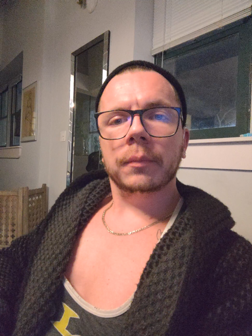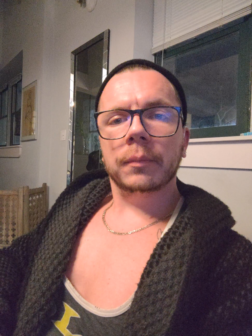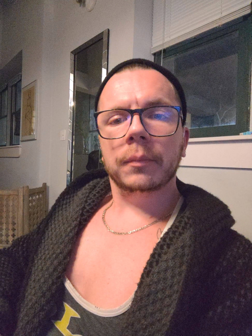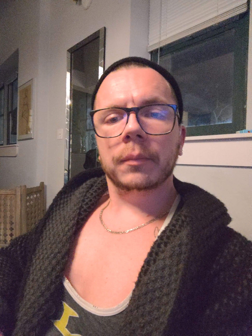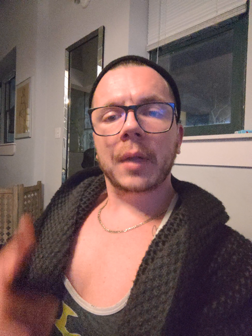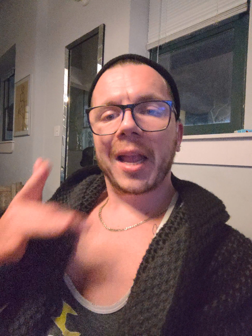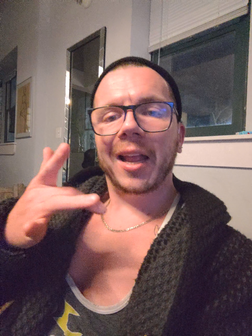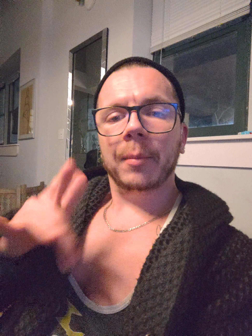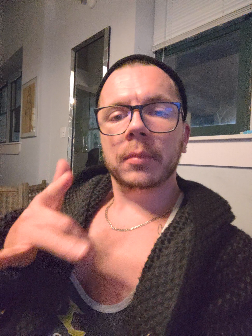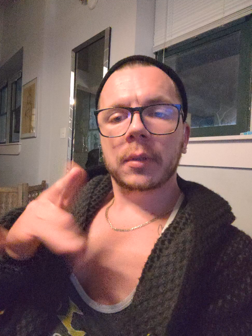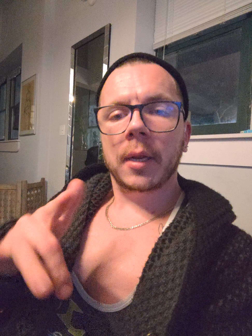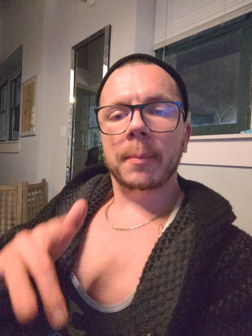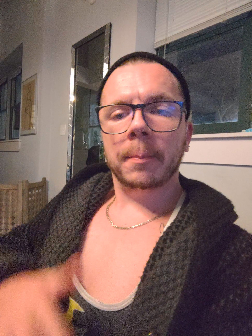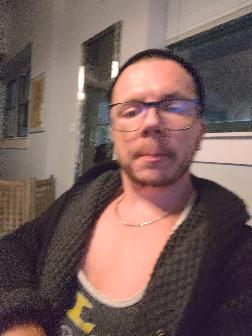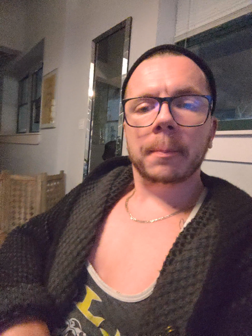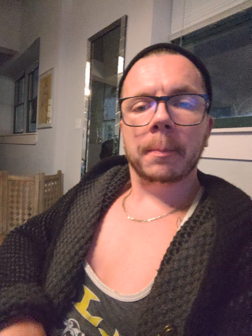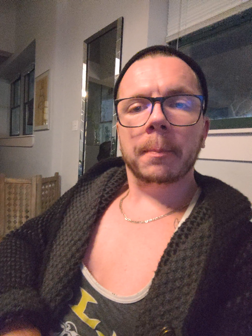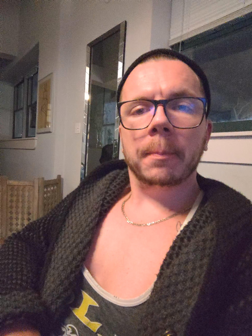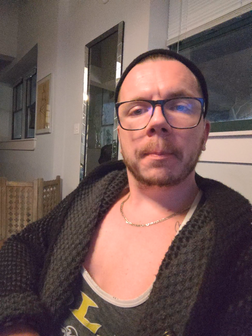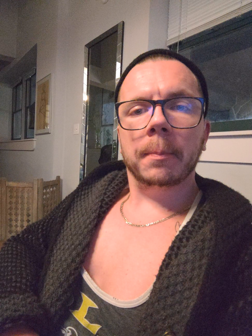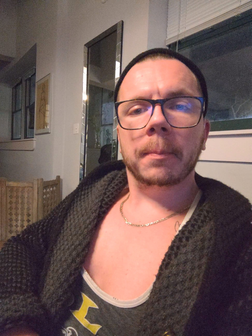empty